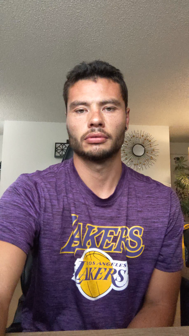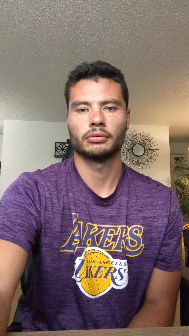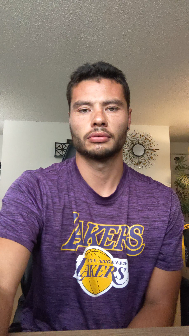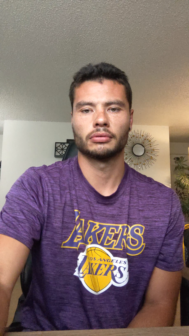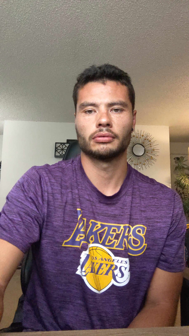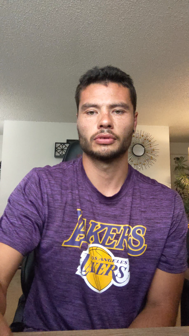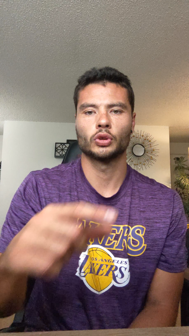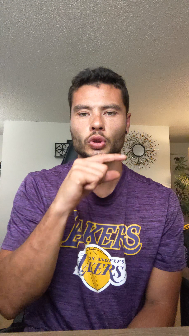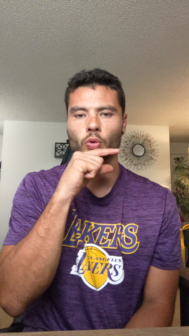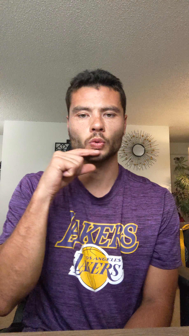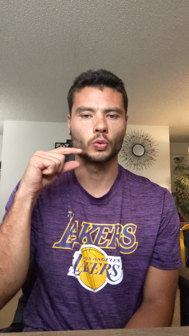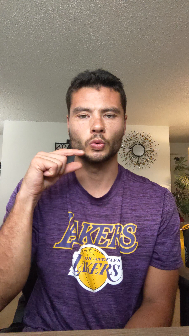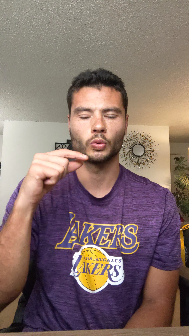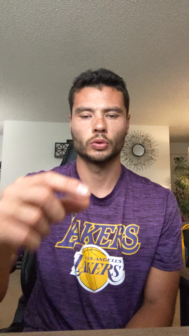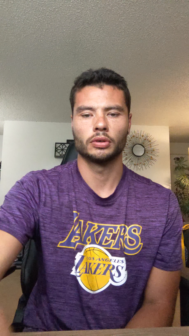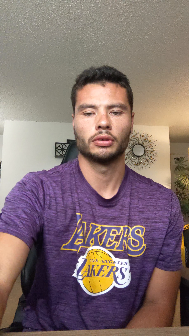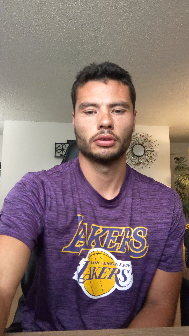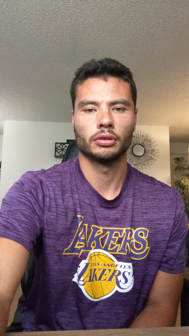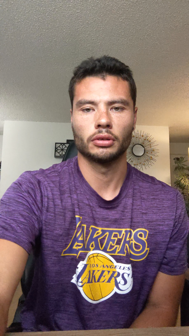glue